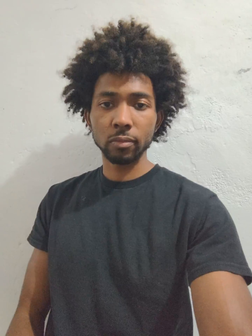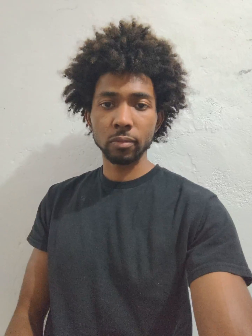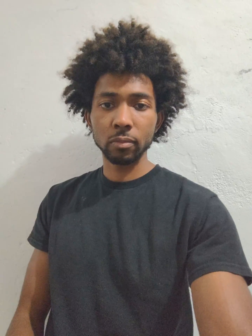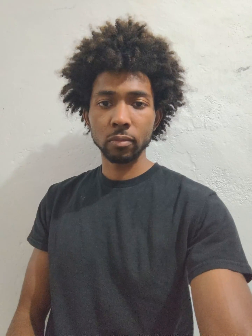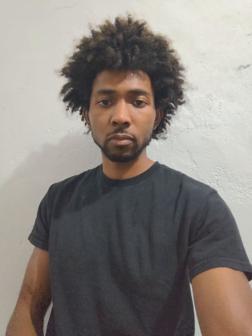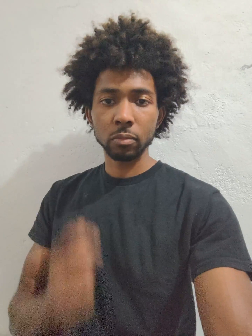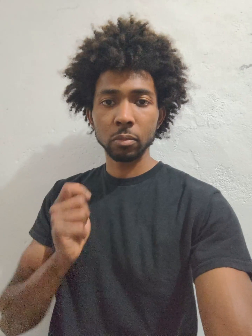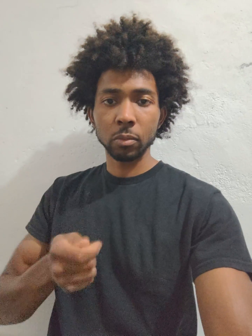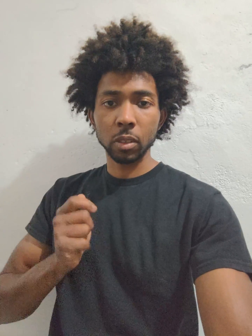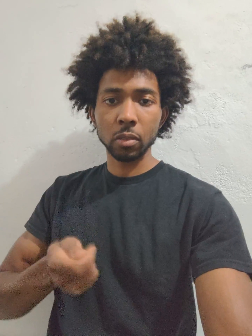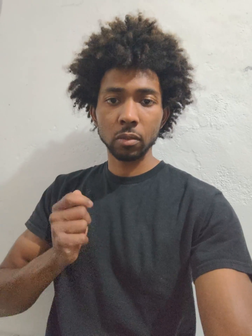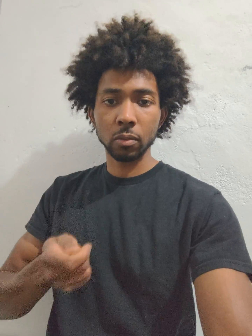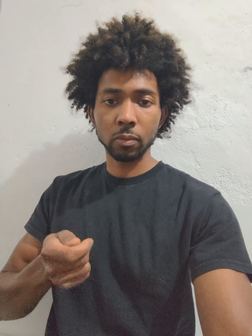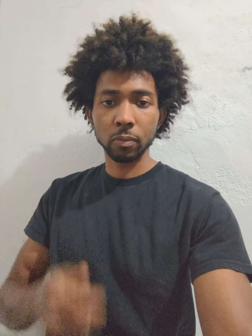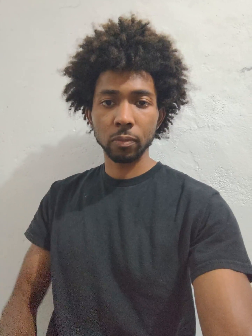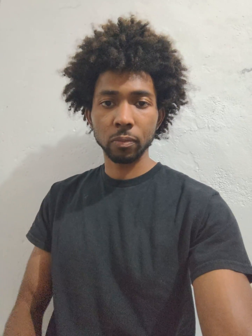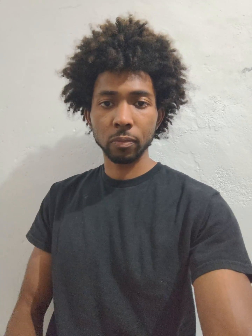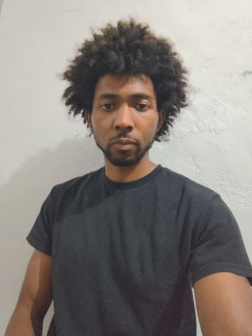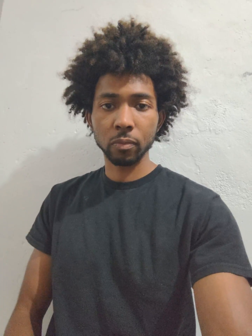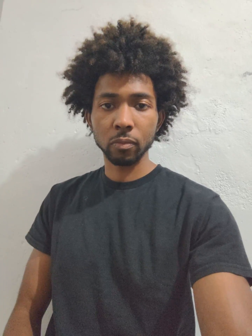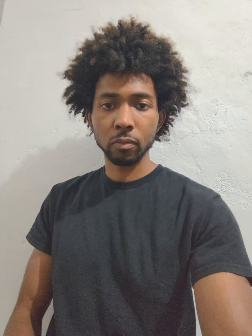hammer